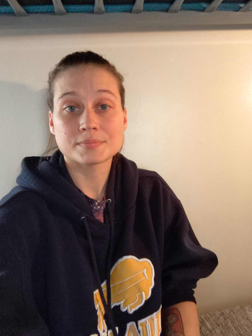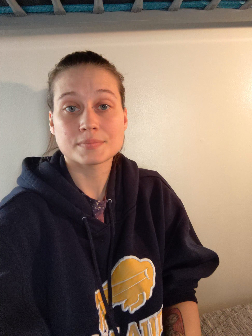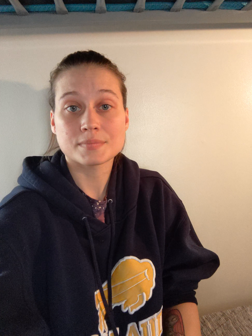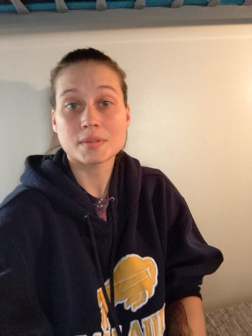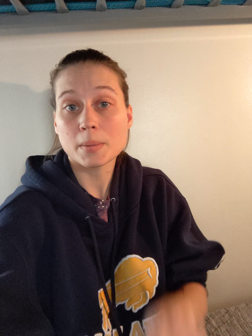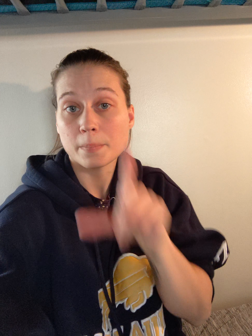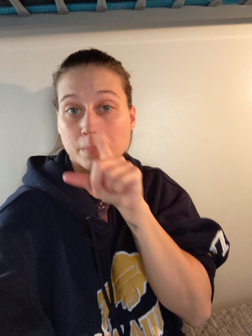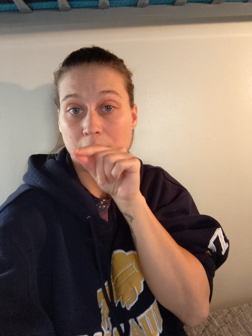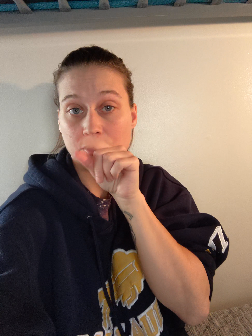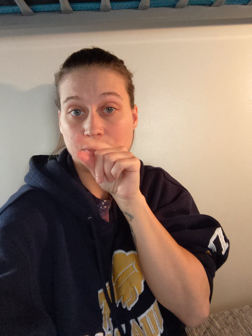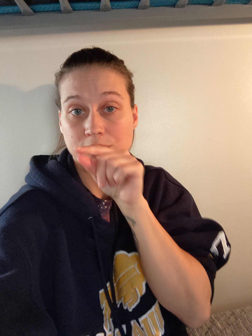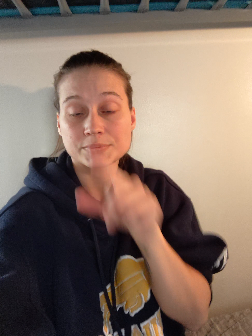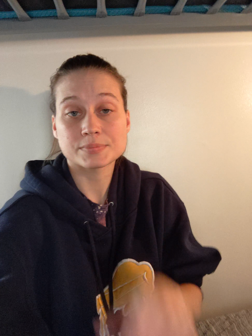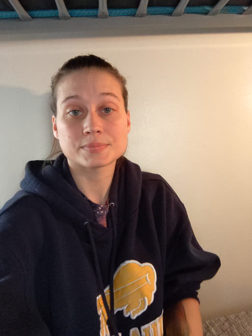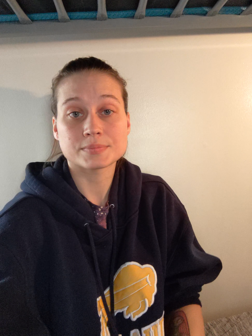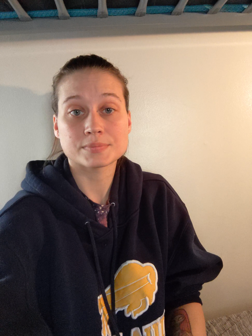bird